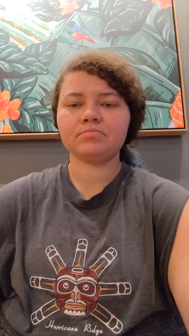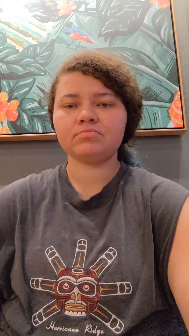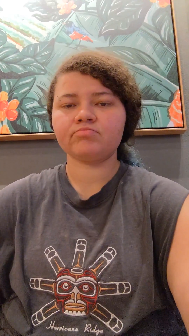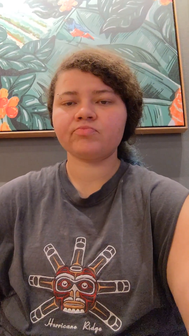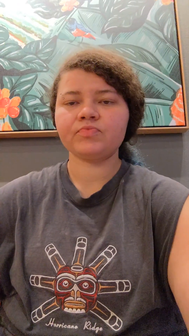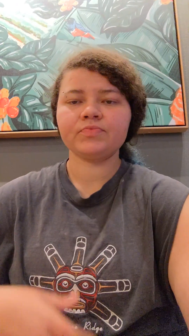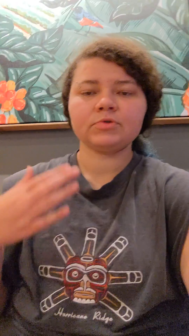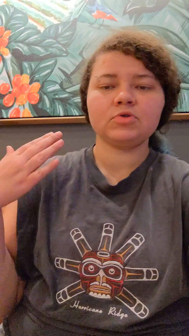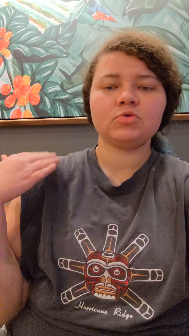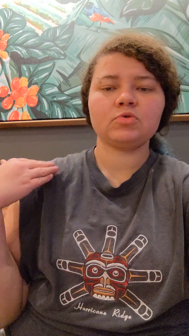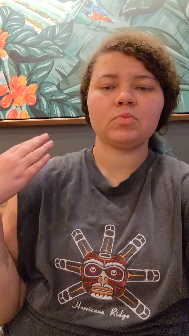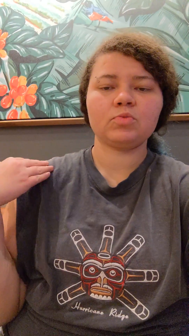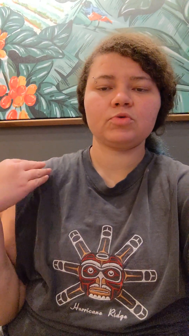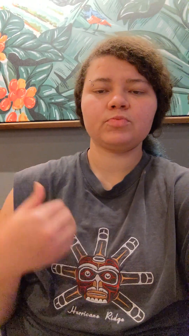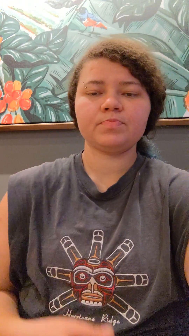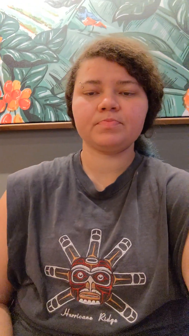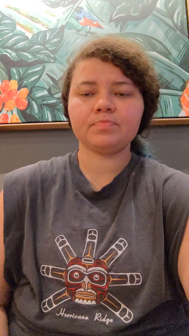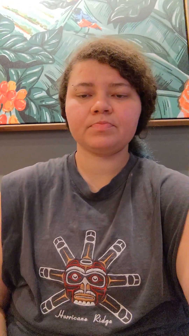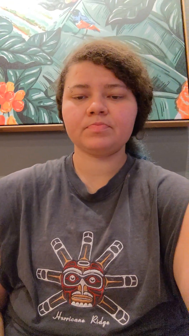shoulder